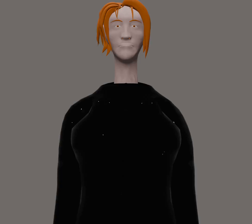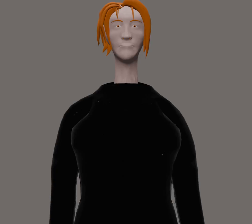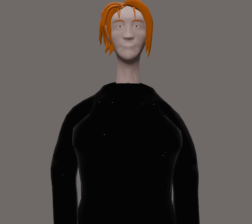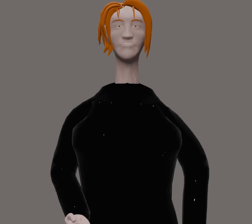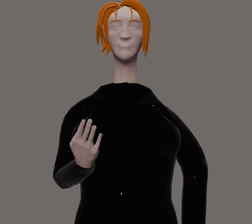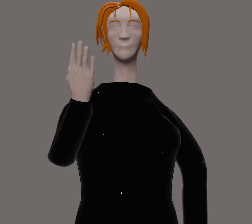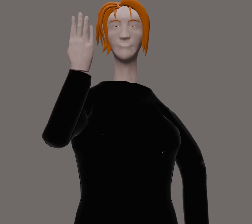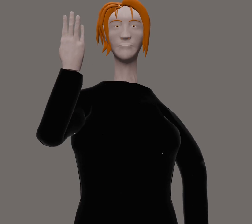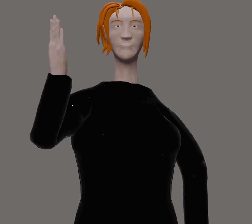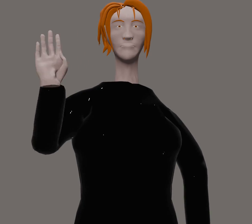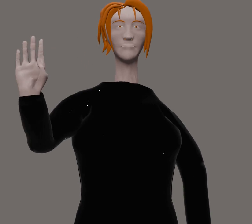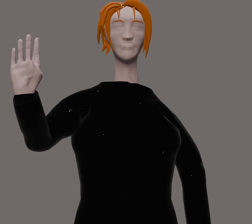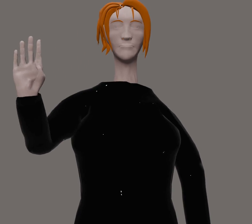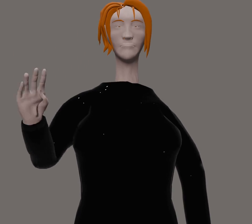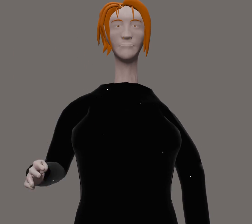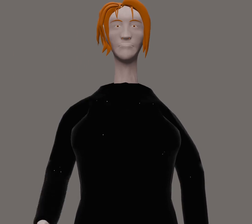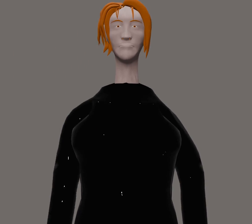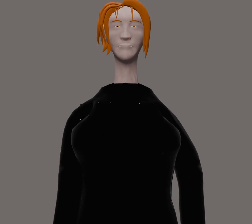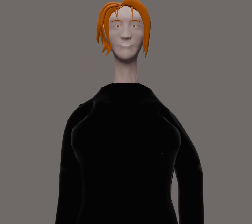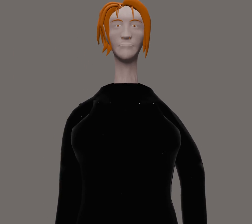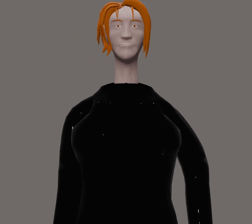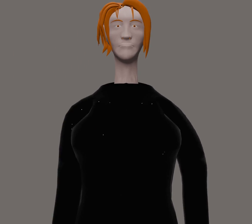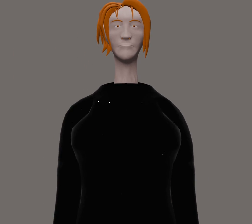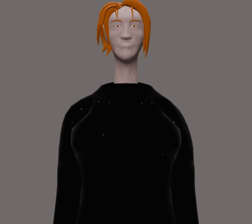Benin